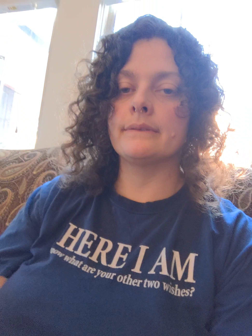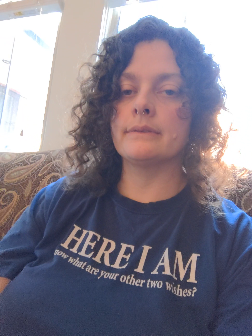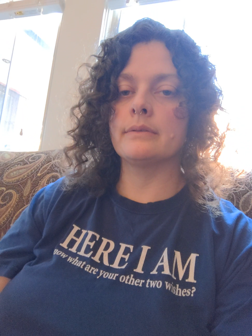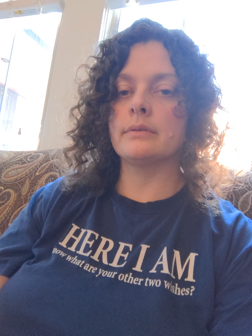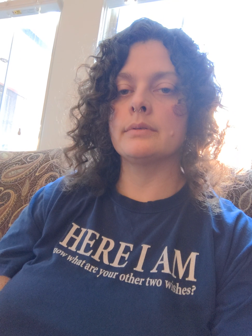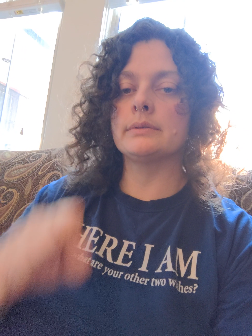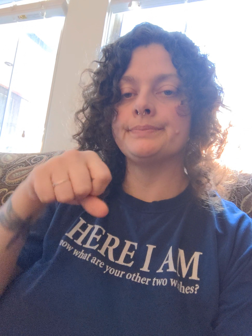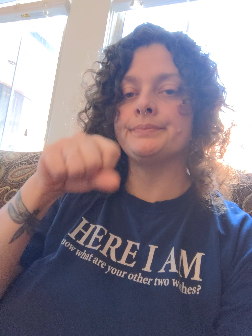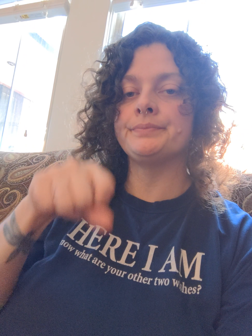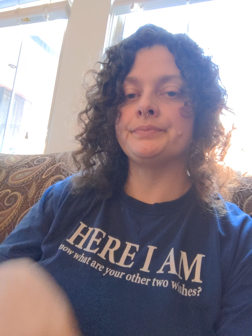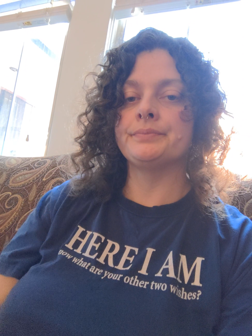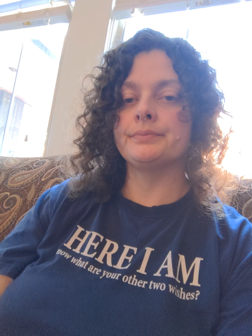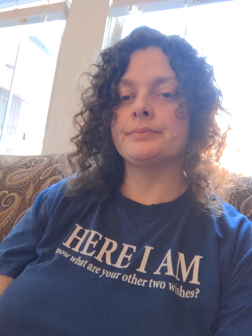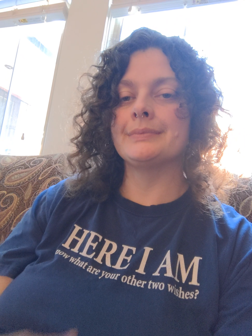yes